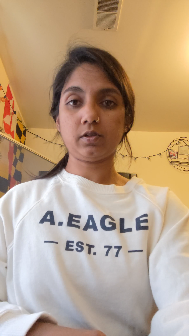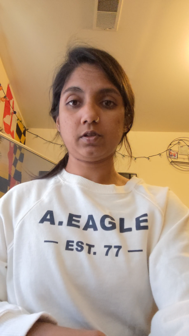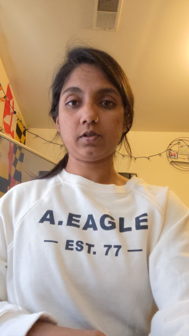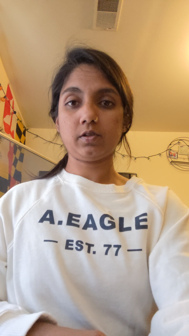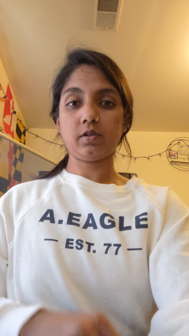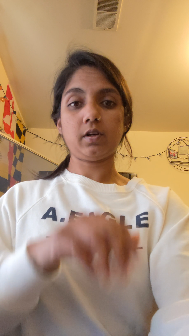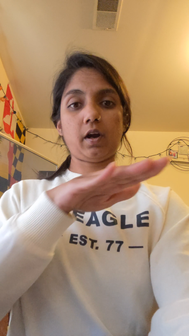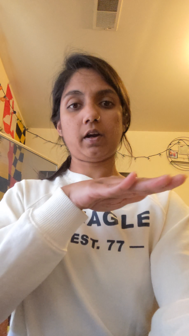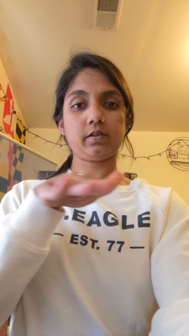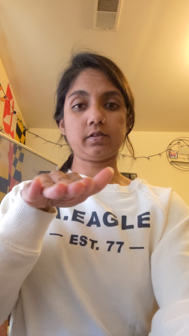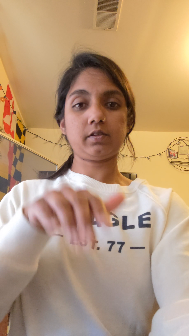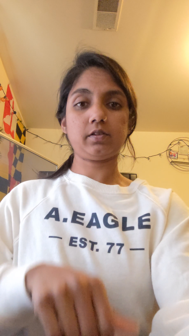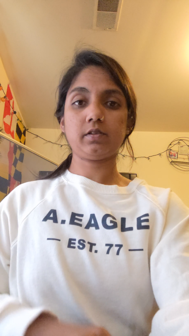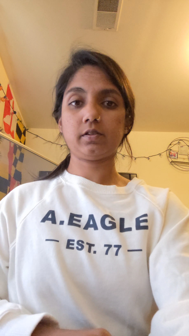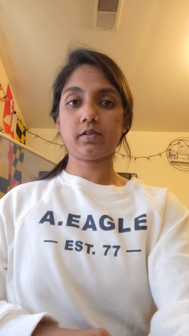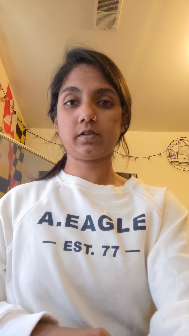nice